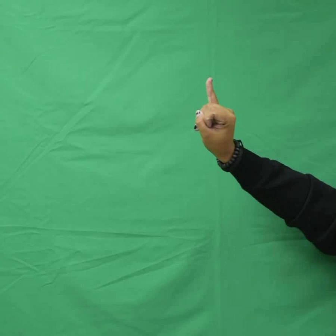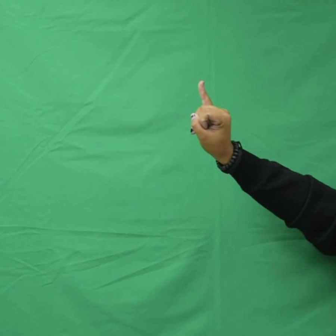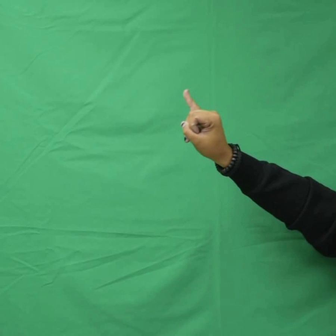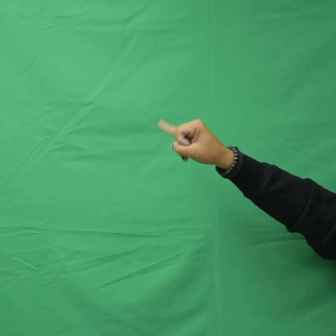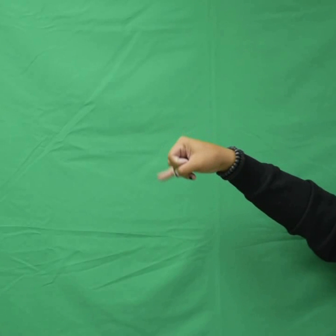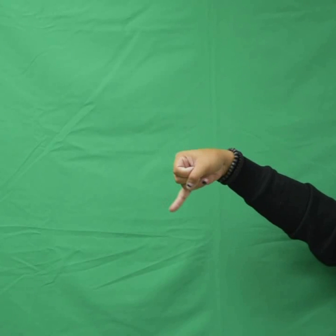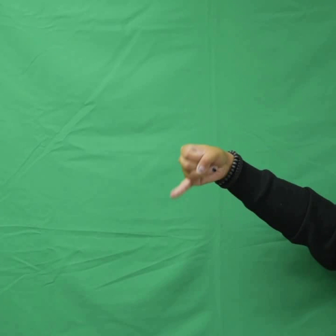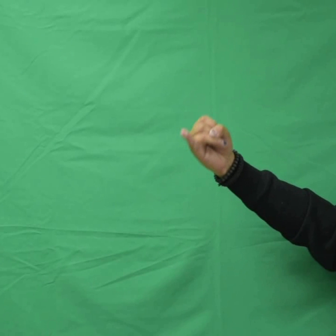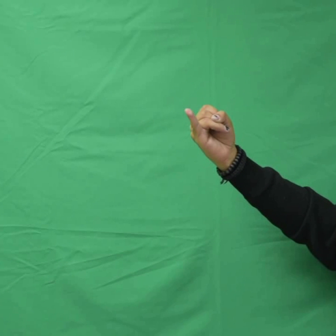J